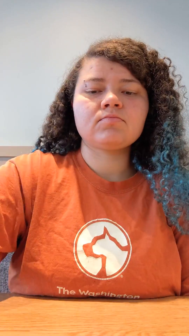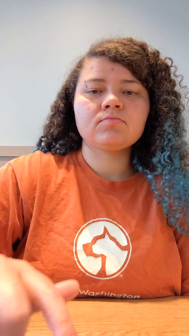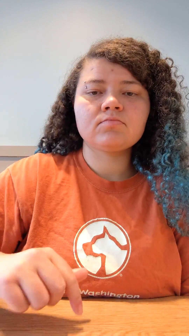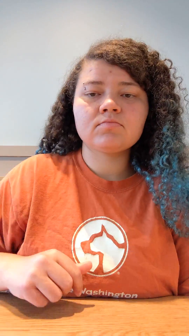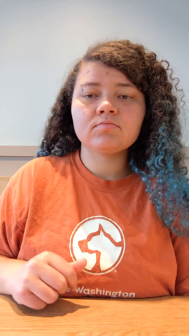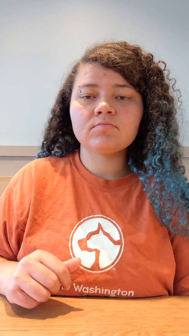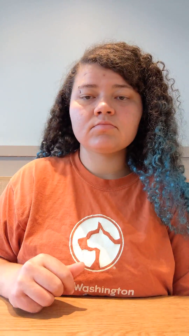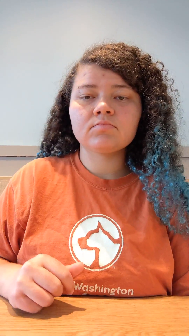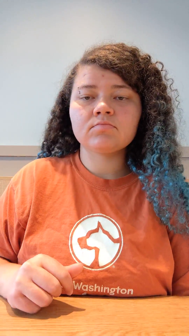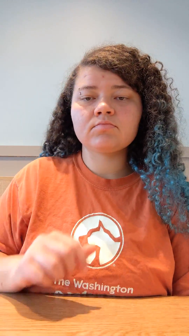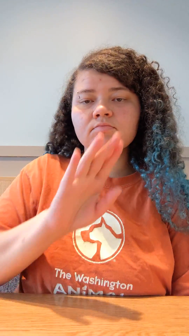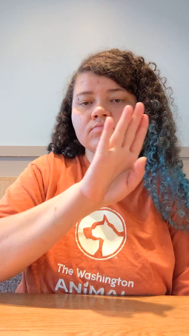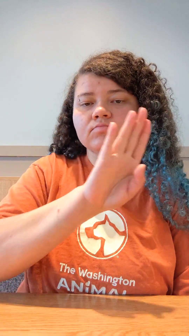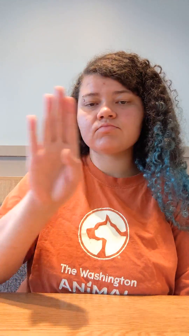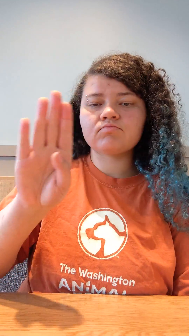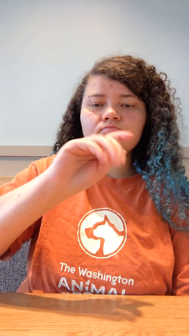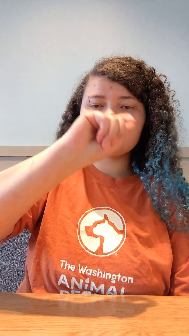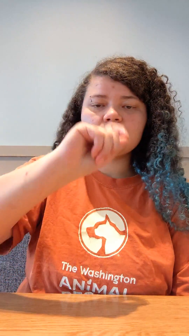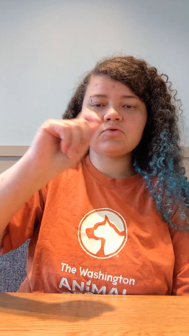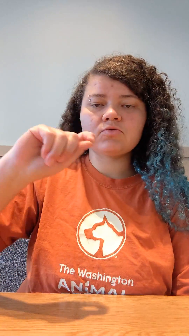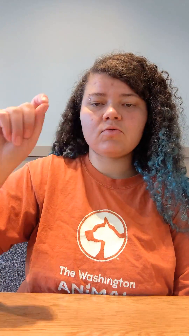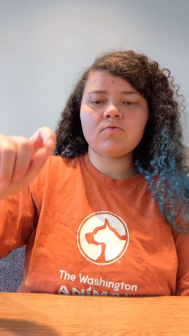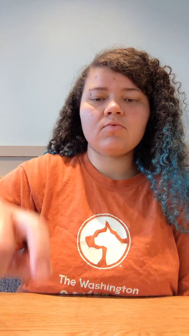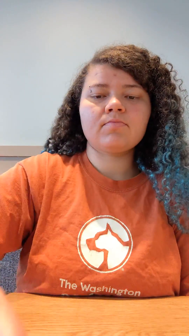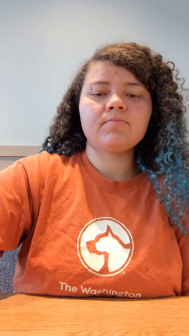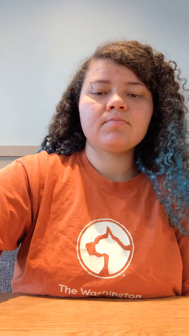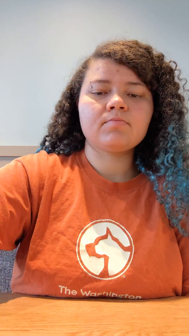chalk